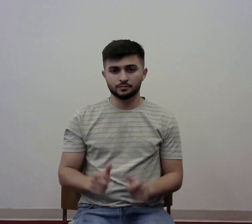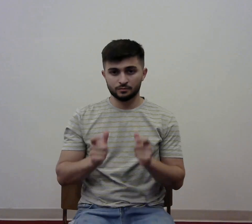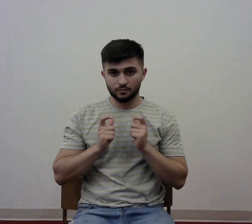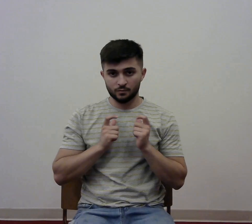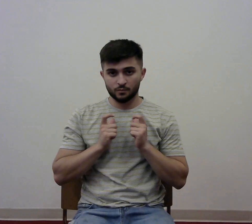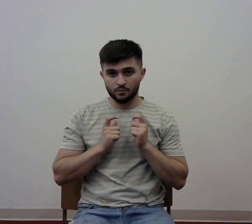köynək